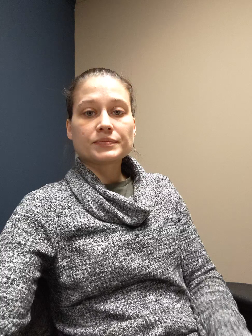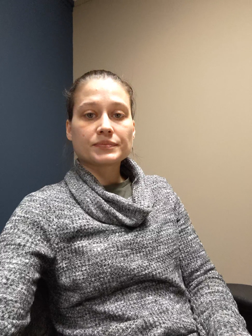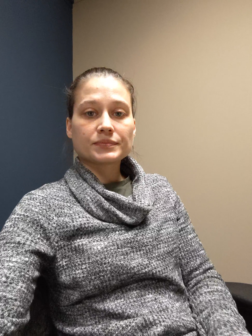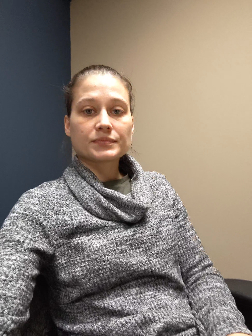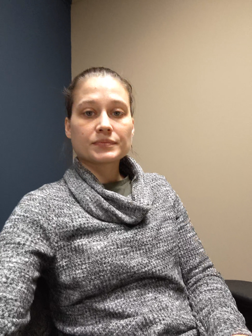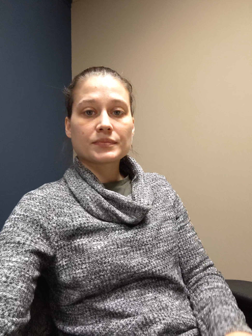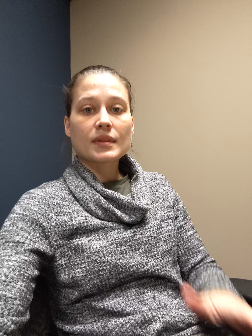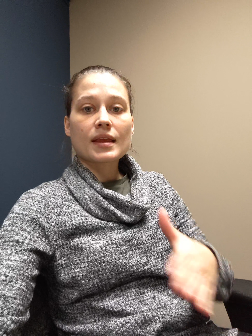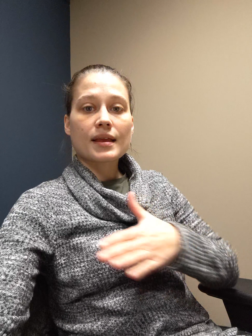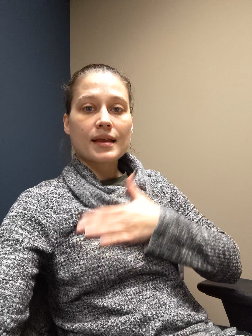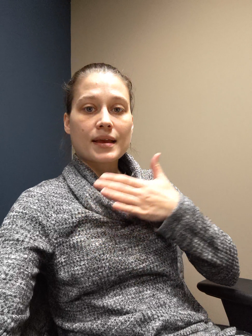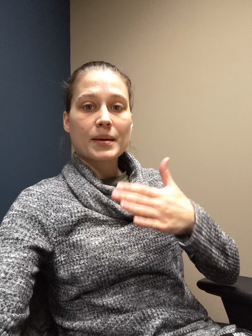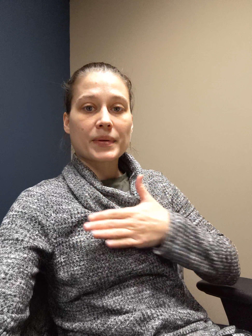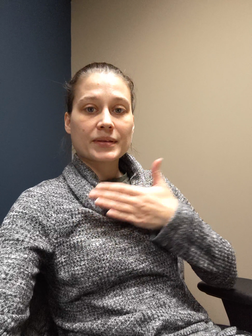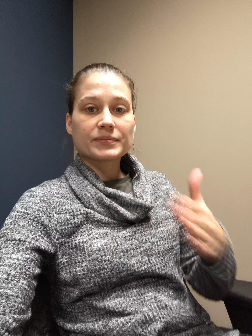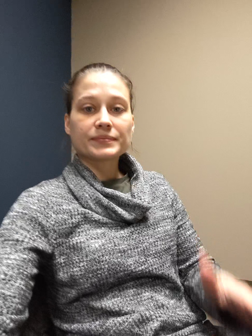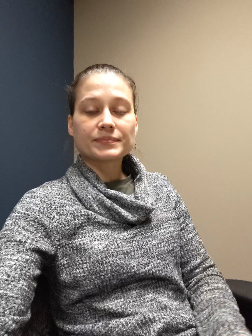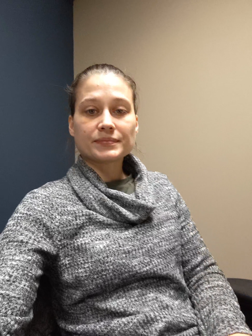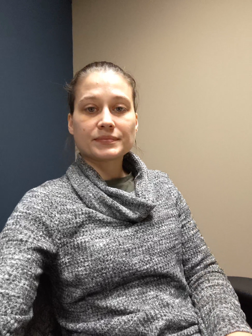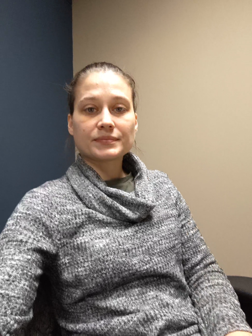happy